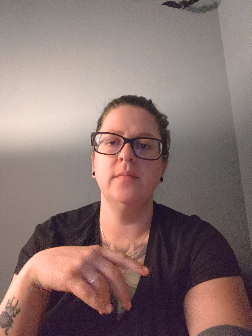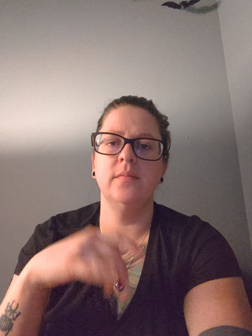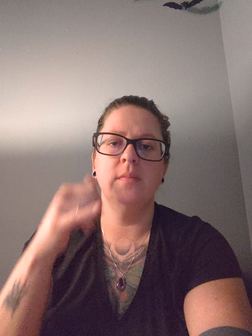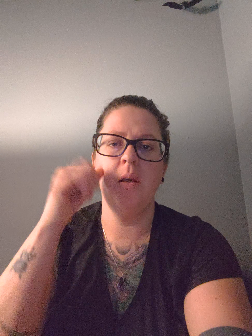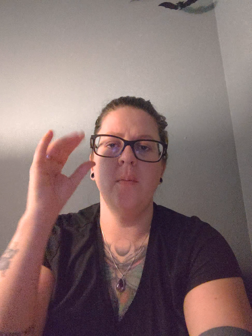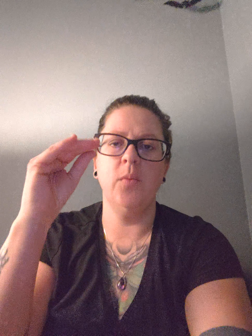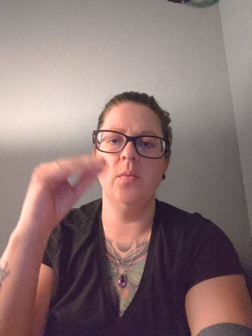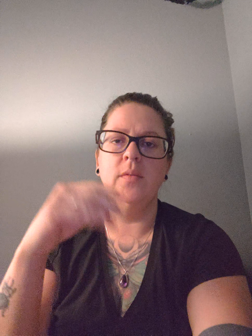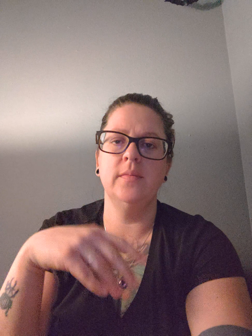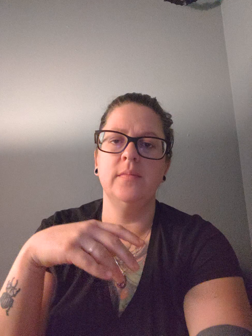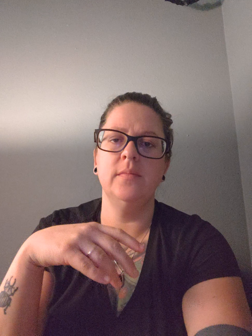cowboy